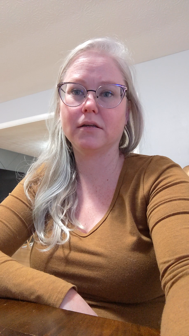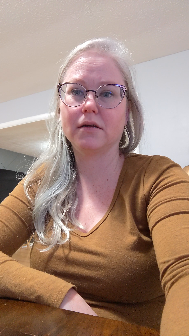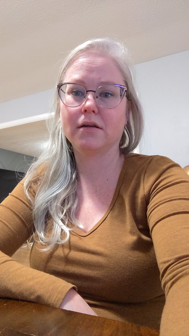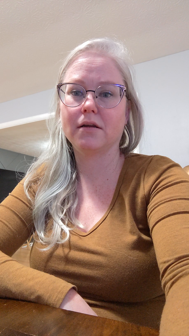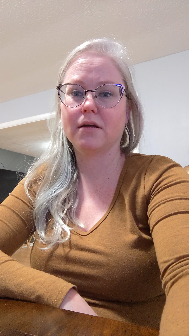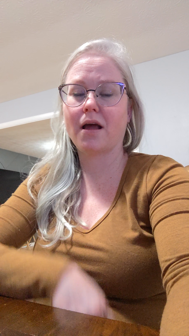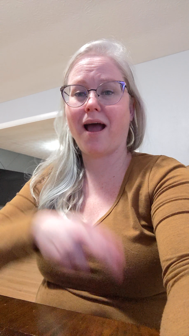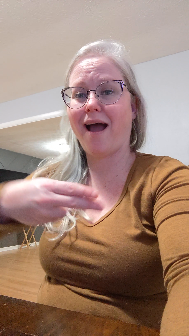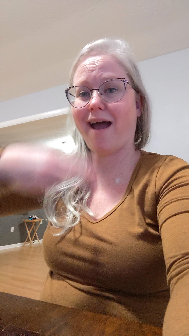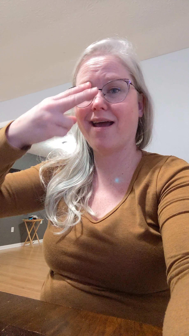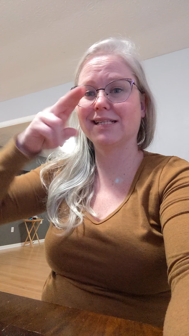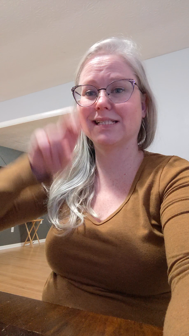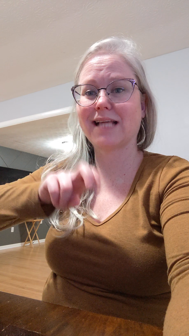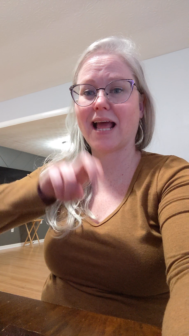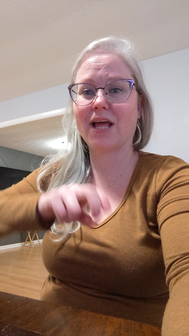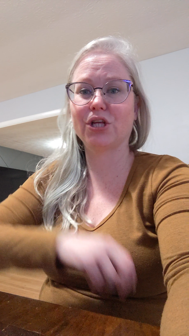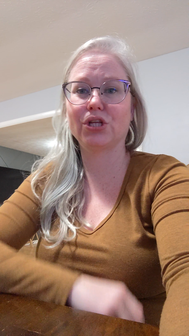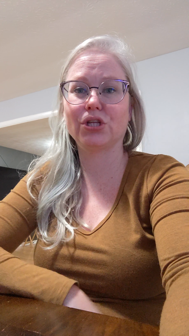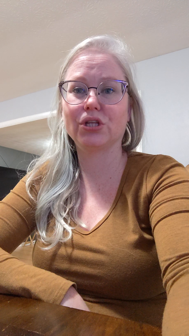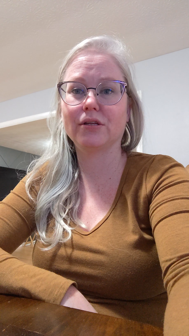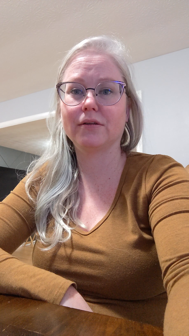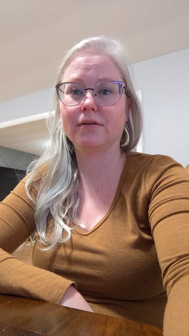high chair